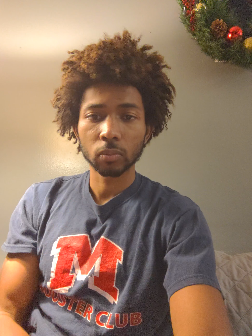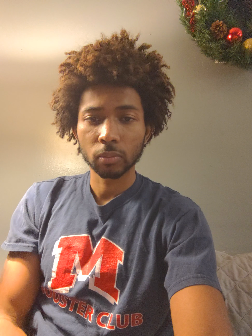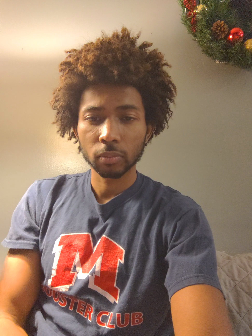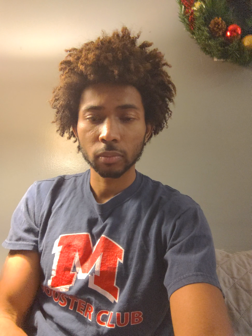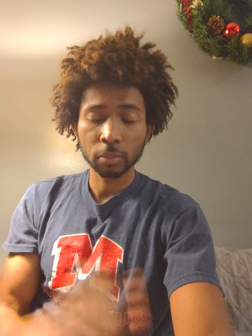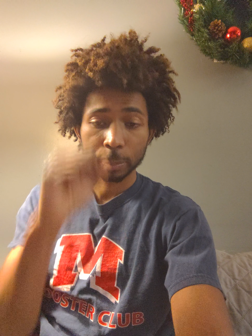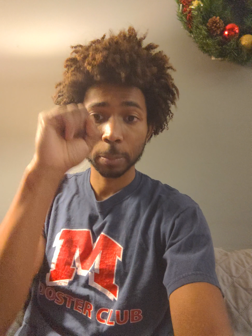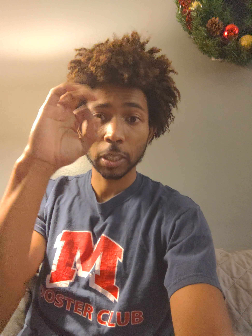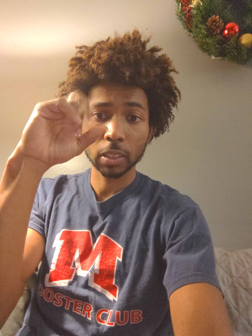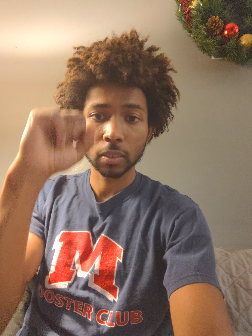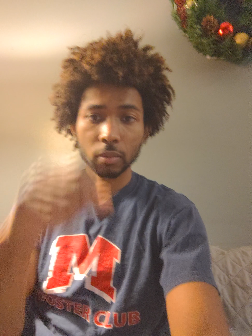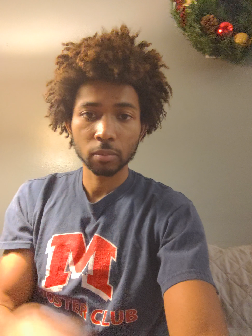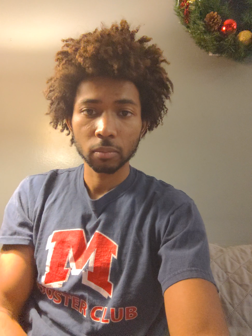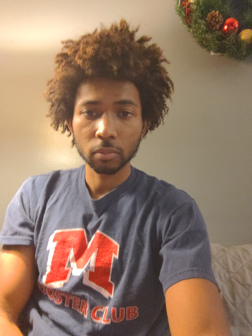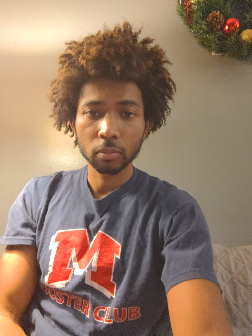awake